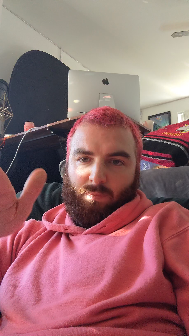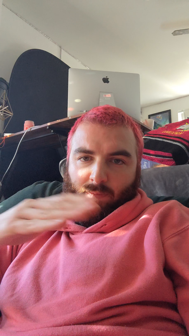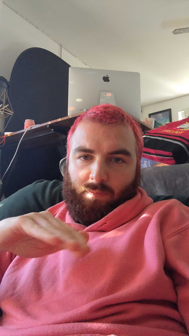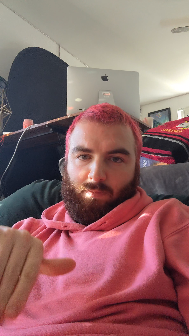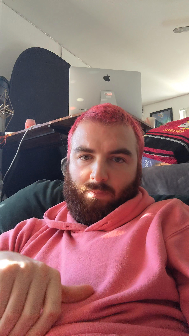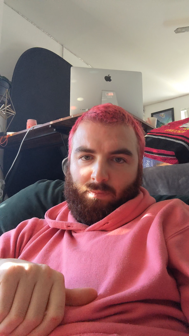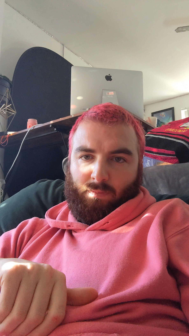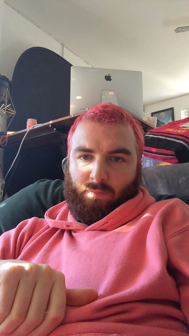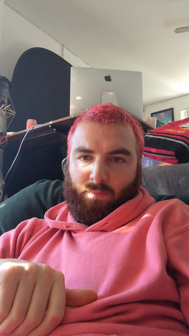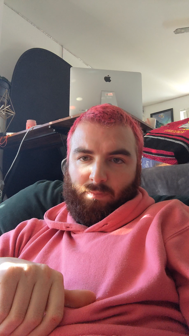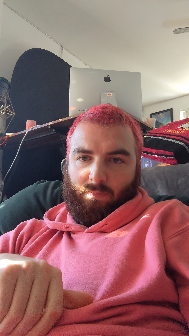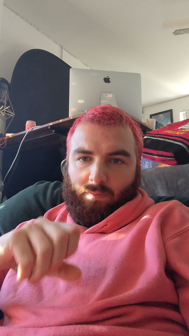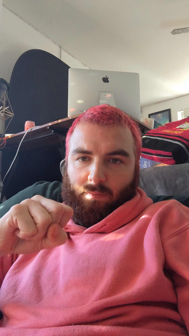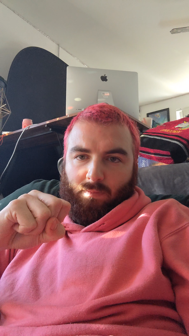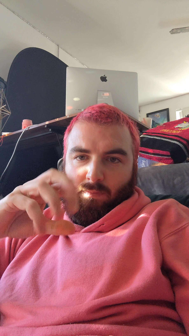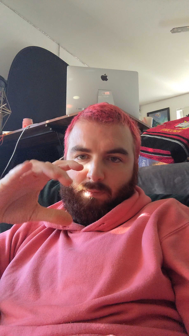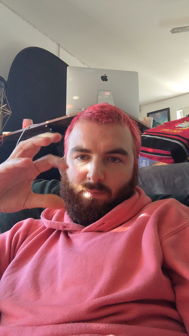bubbles